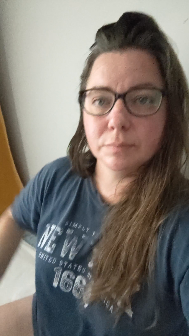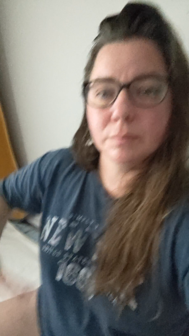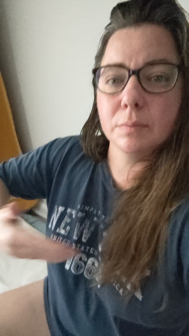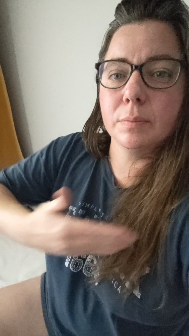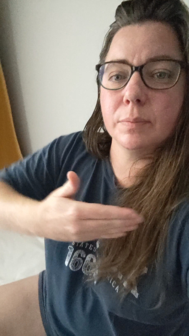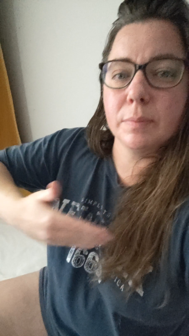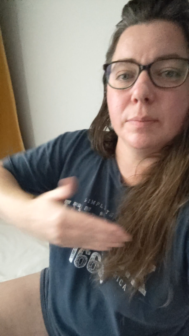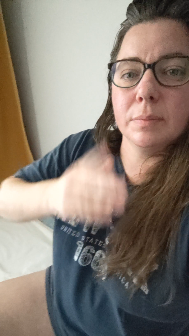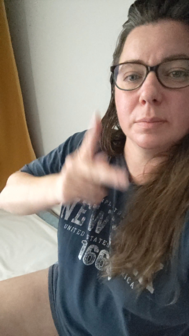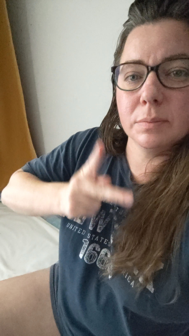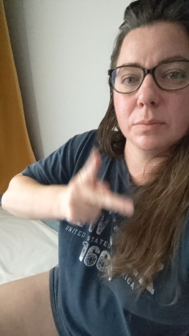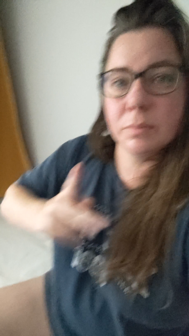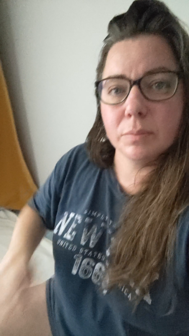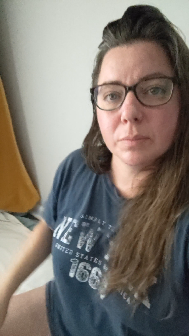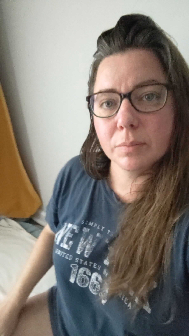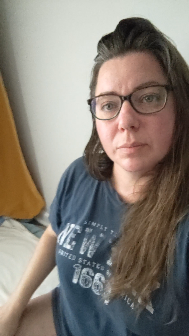babysitter